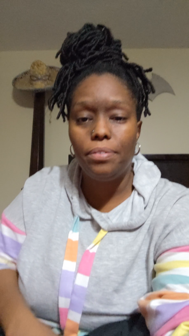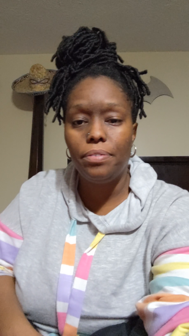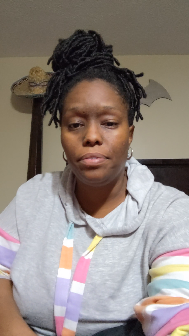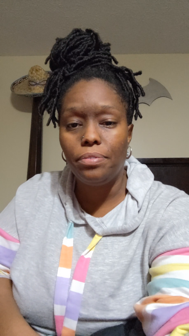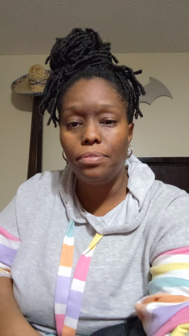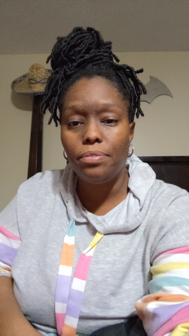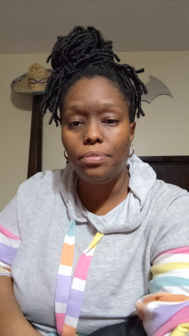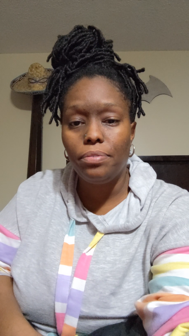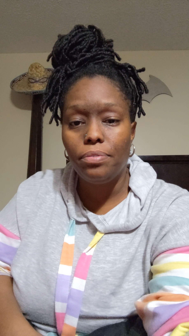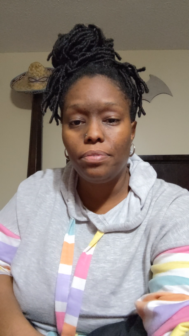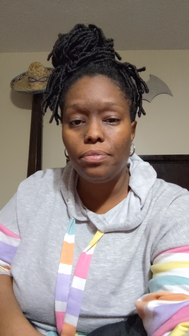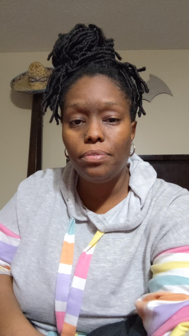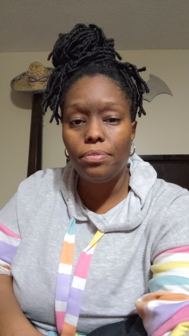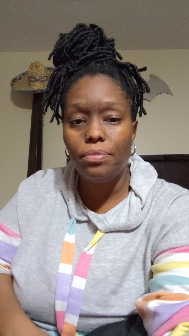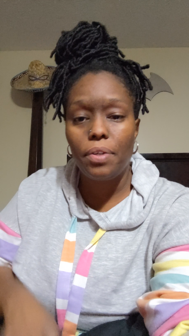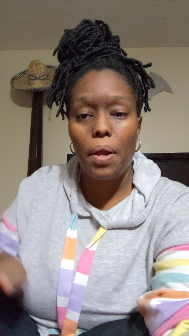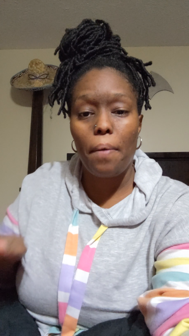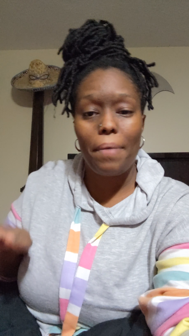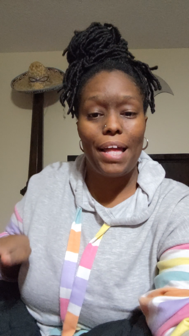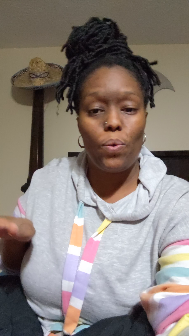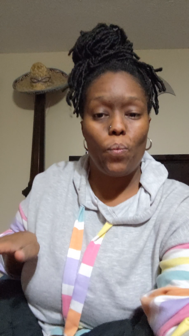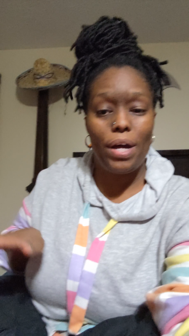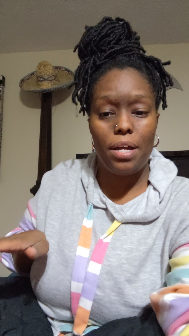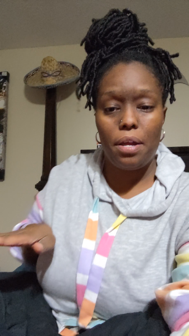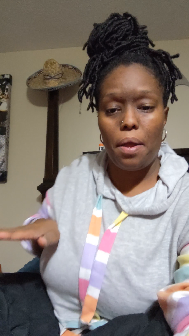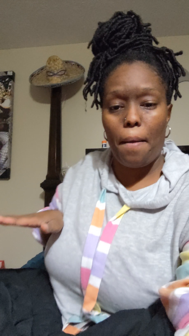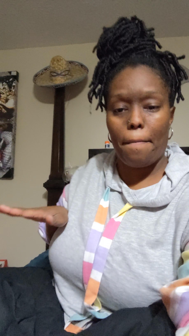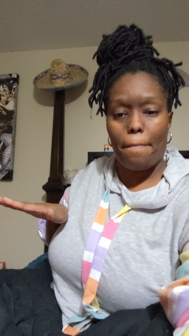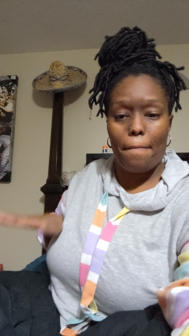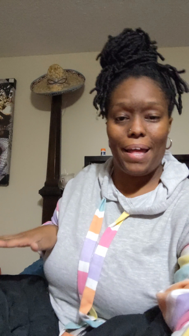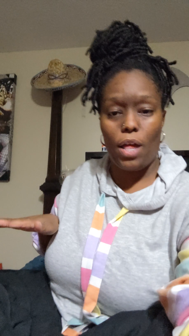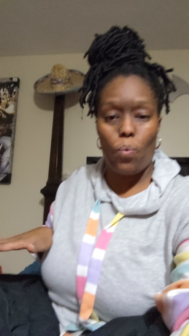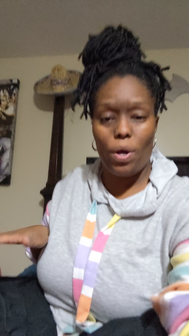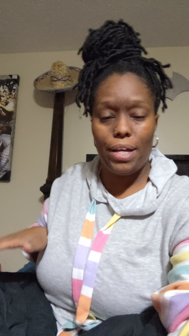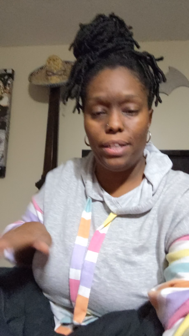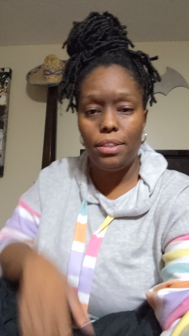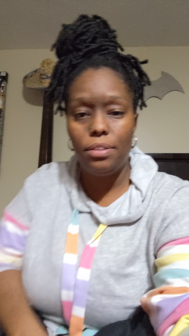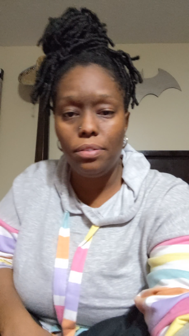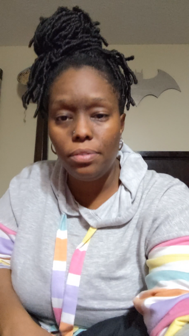penguin